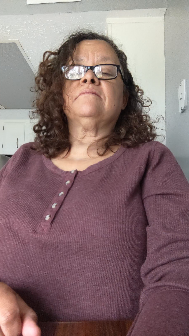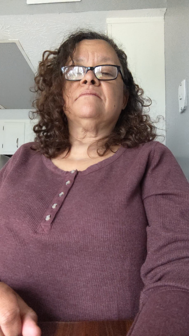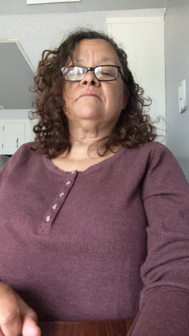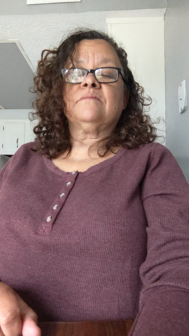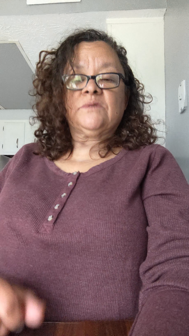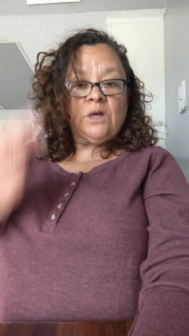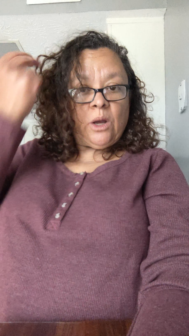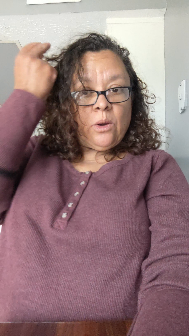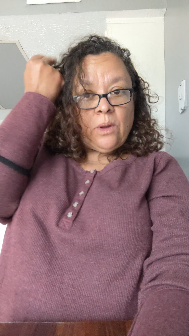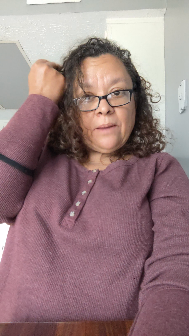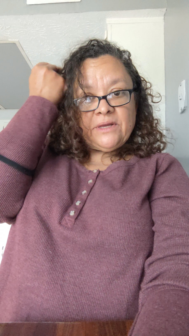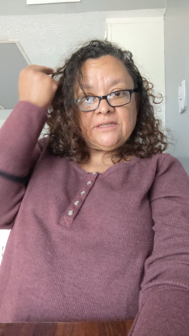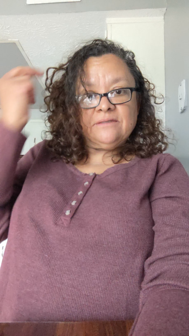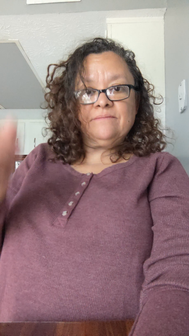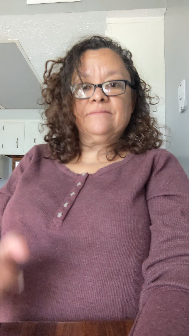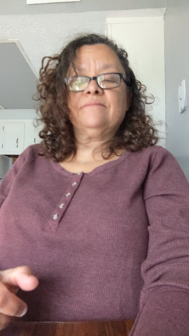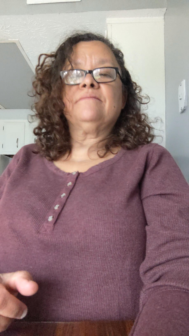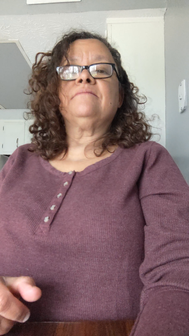bunny